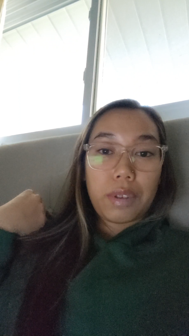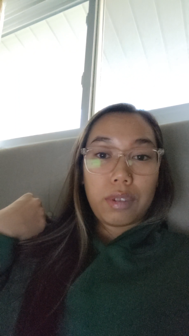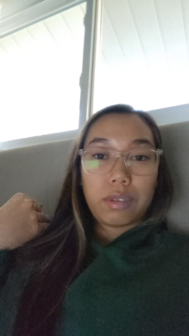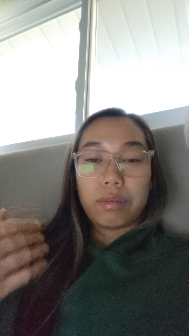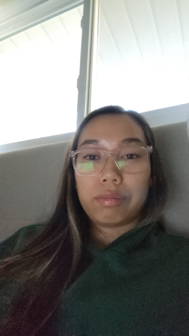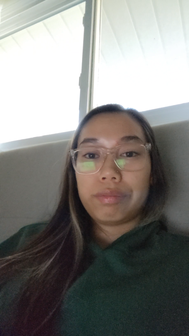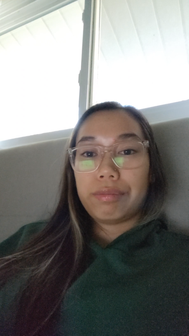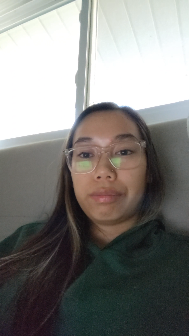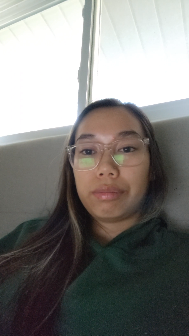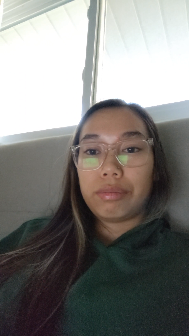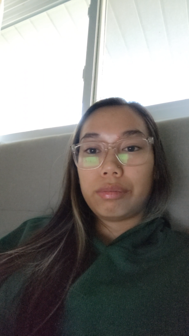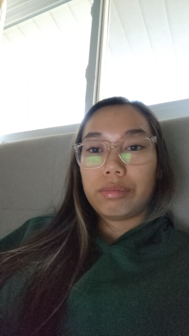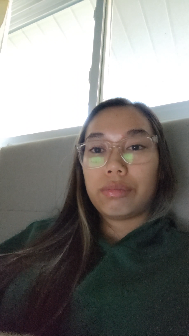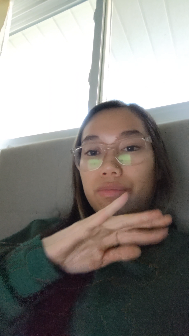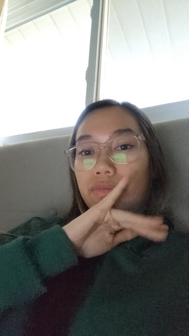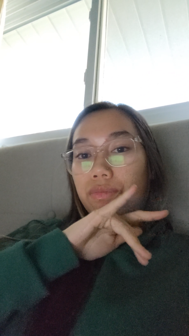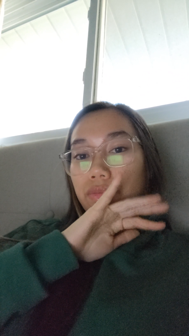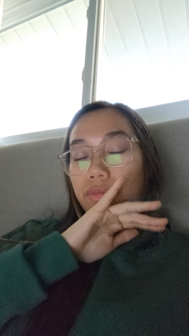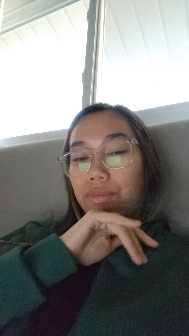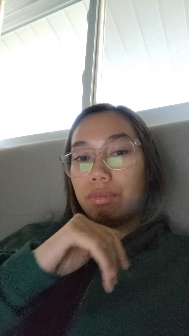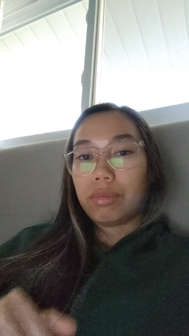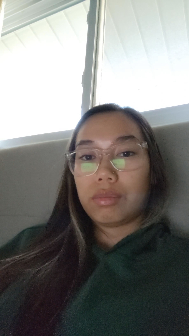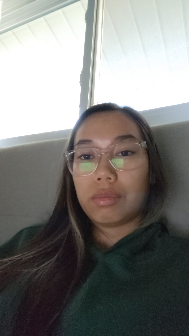naughty